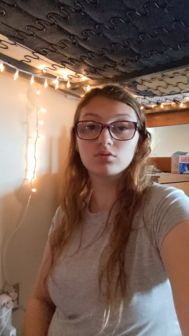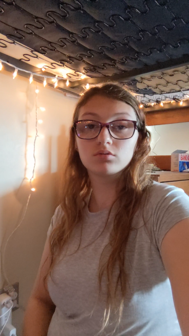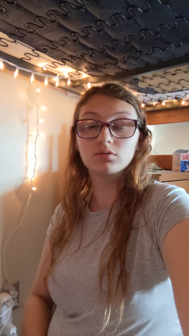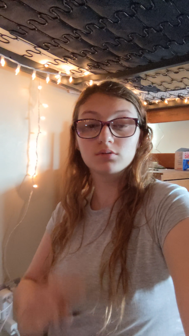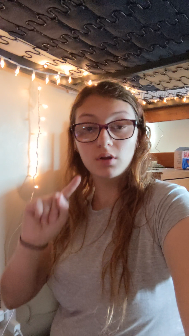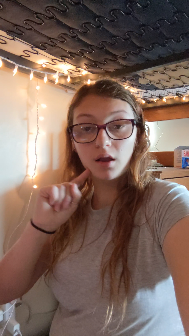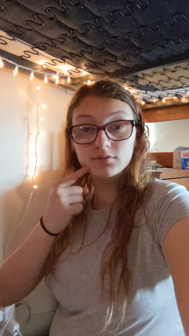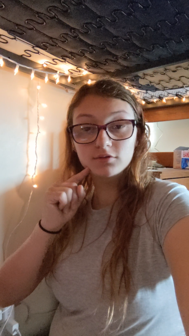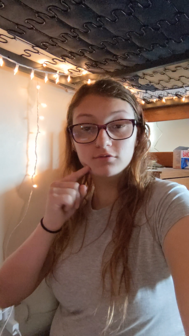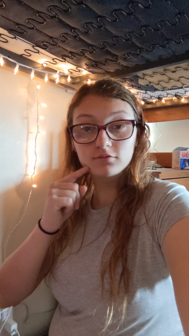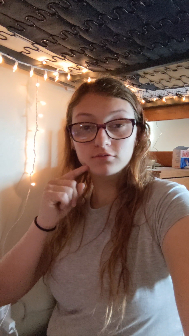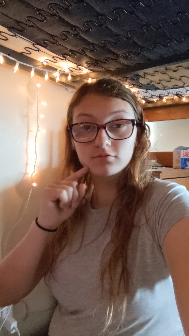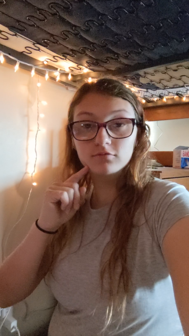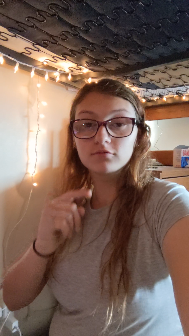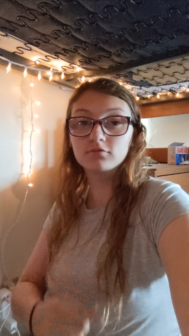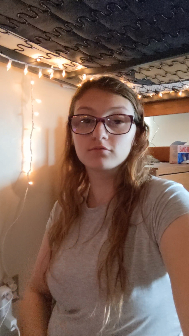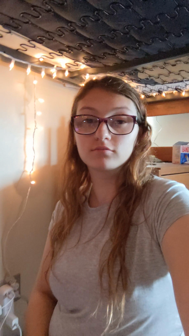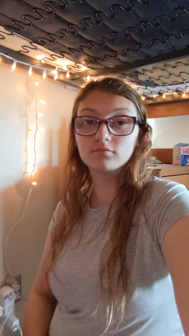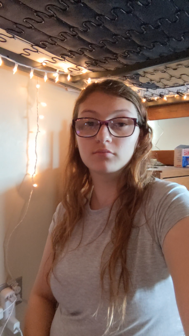candy